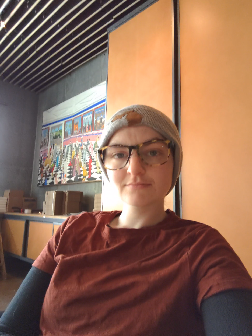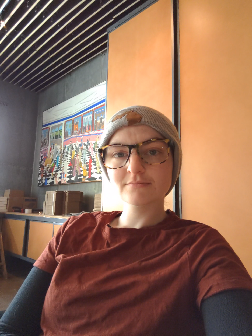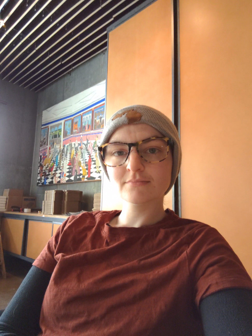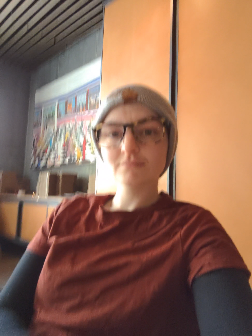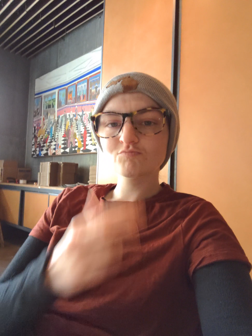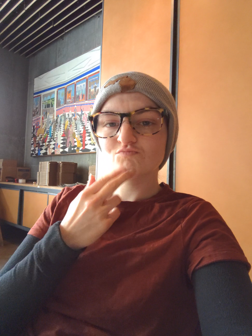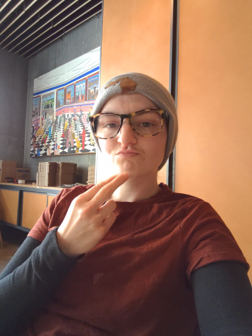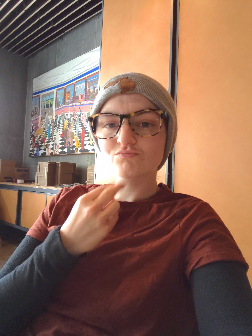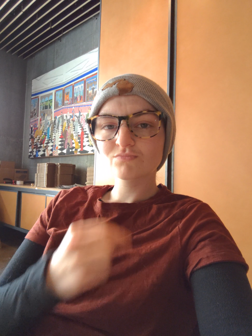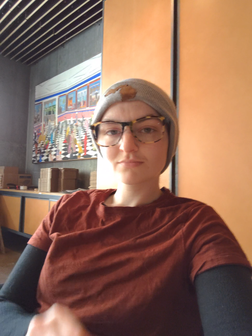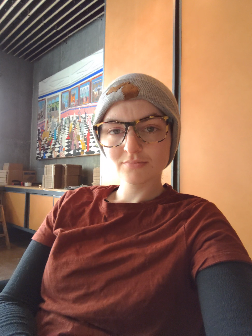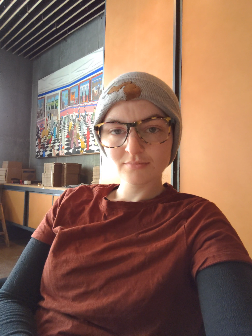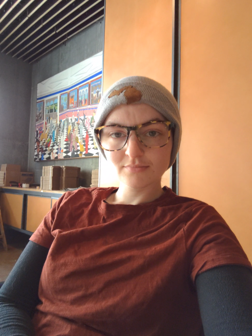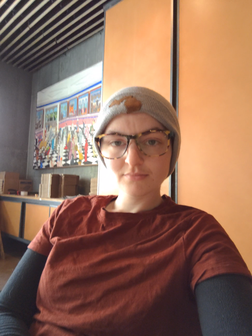cute